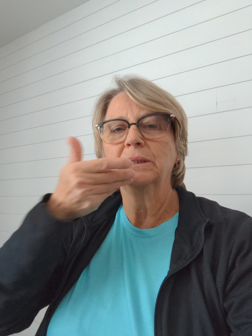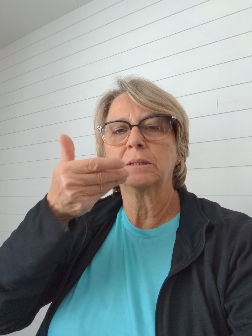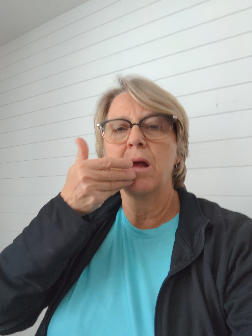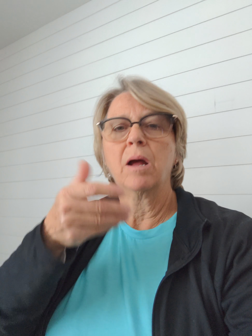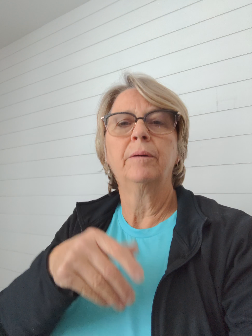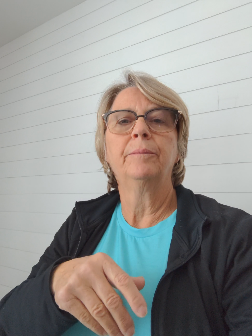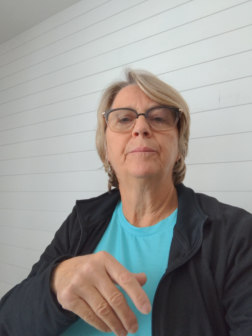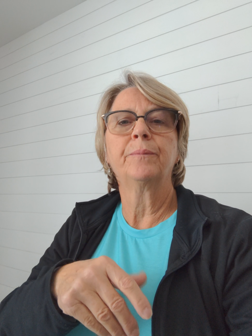pizza